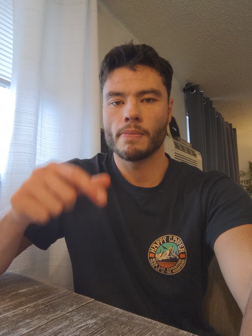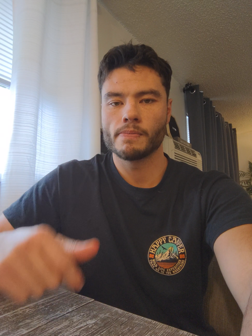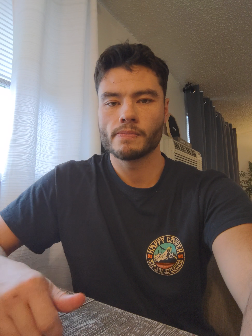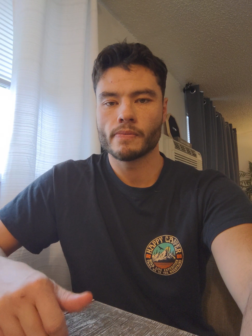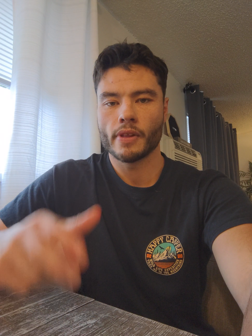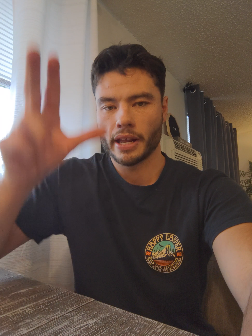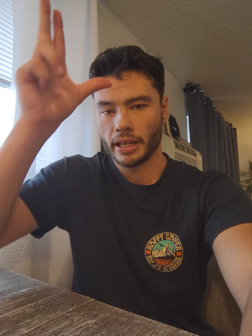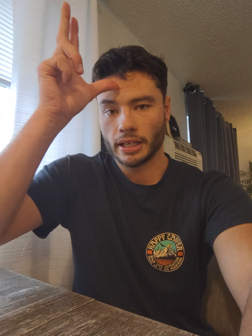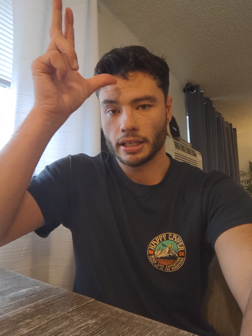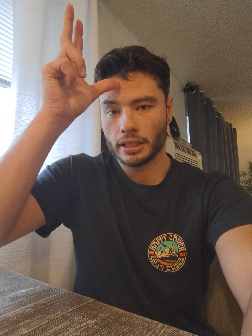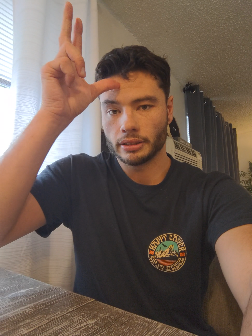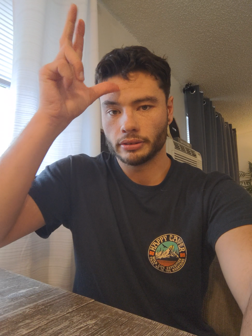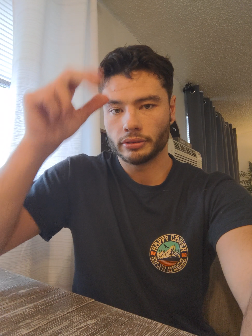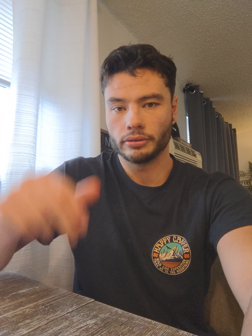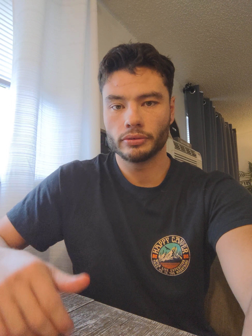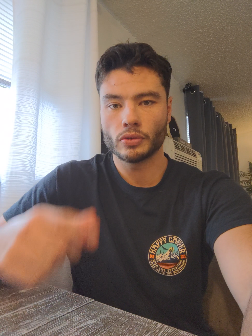hen